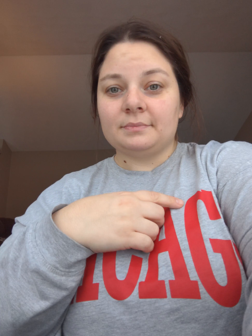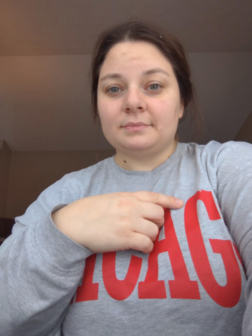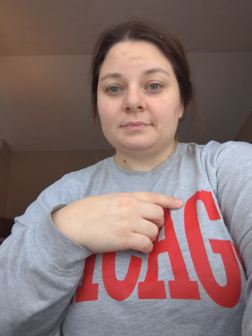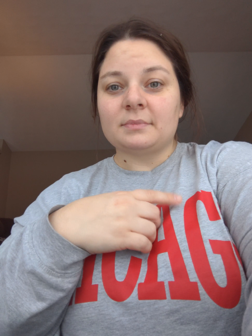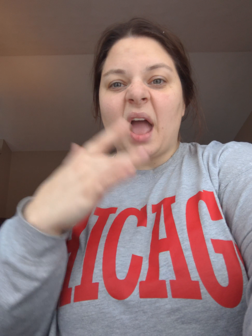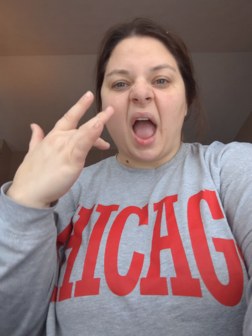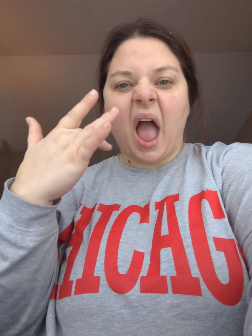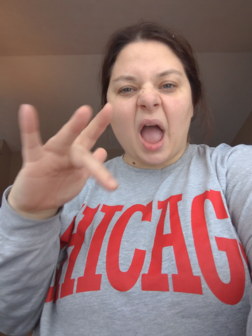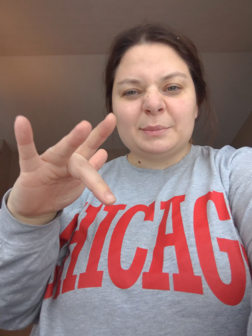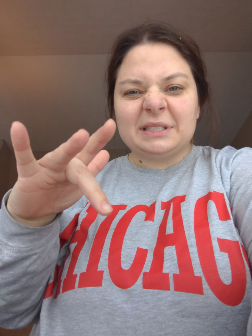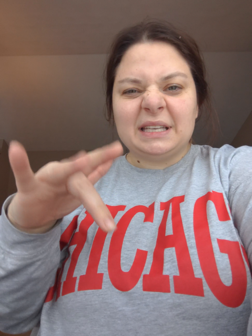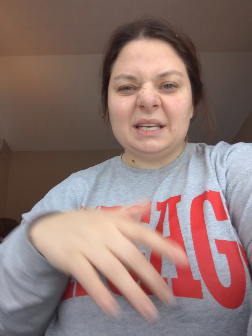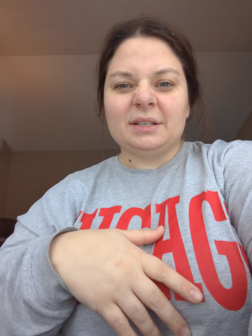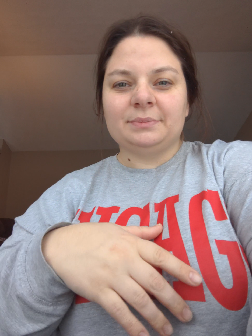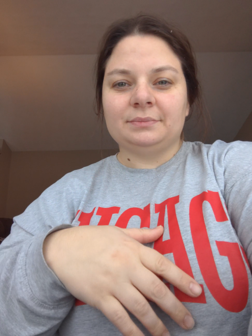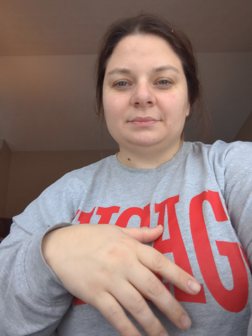empty